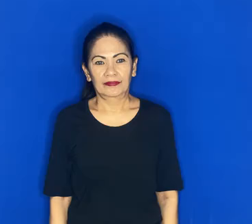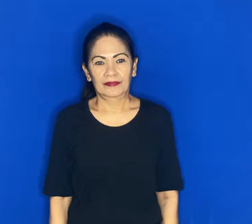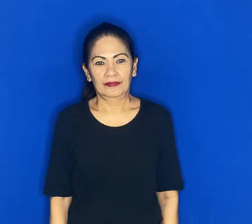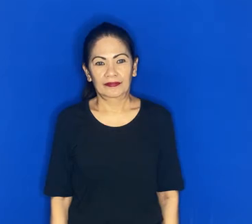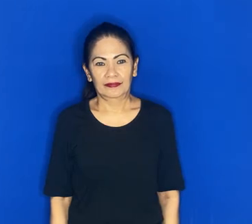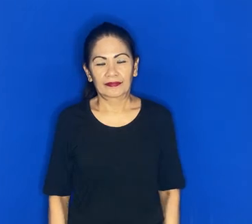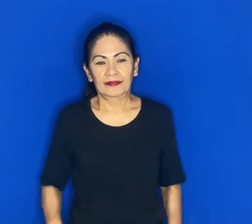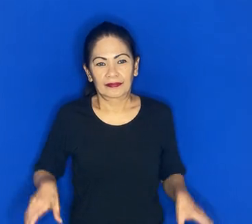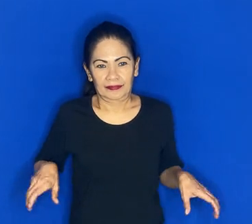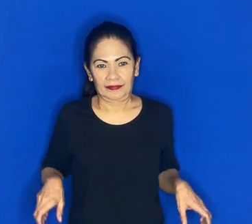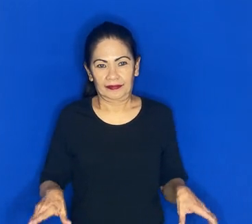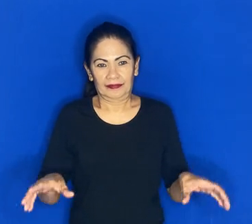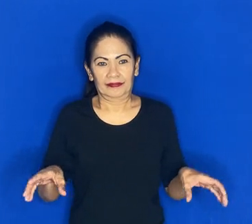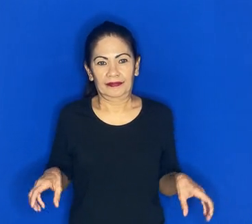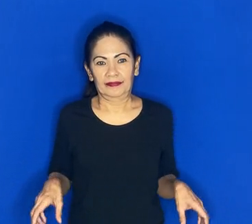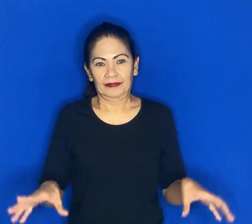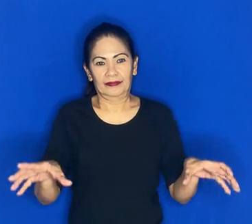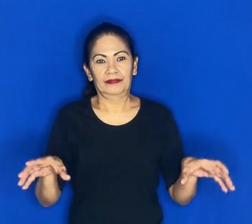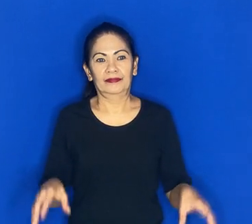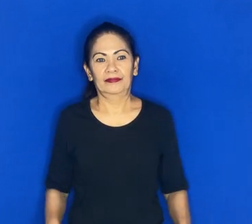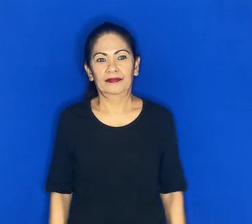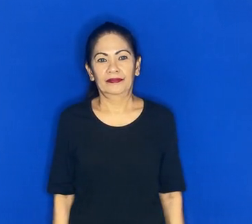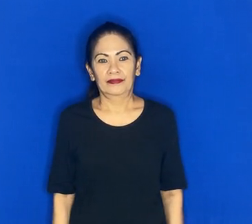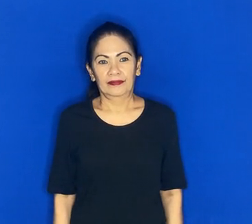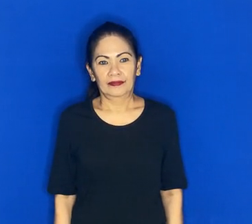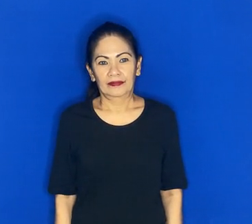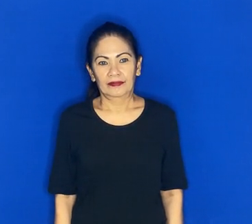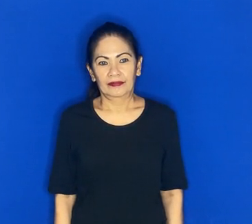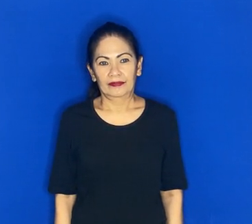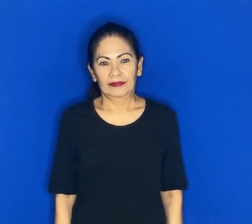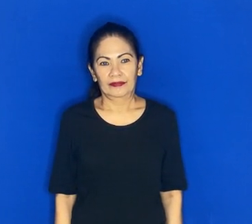weelchair person